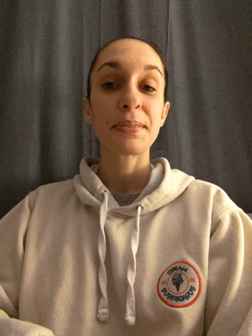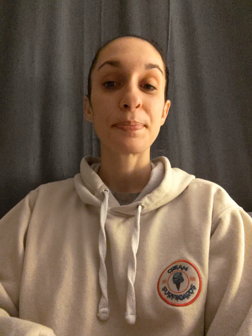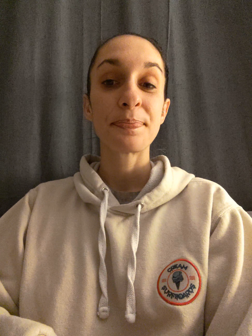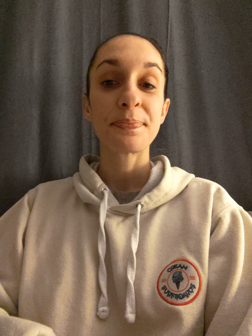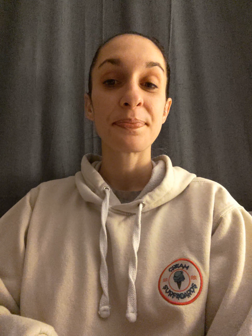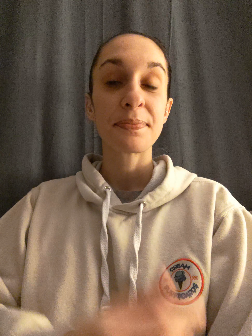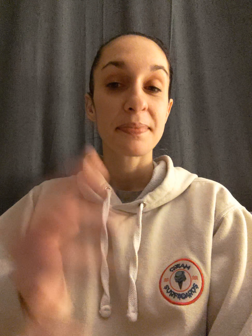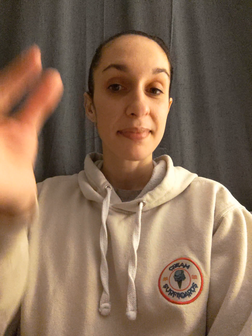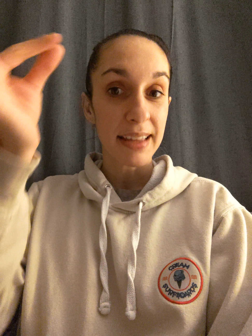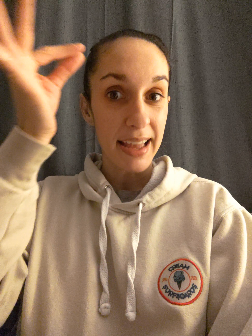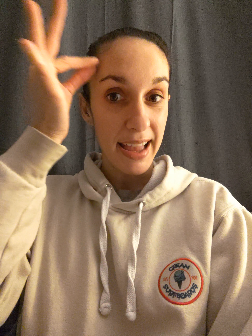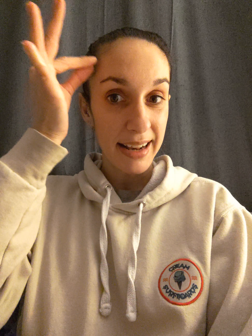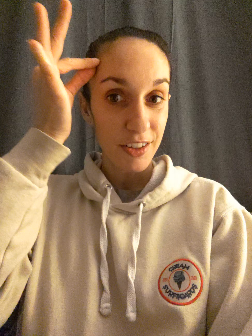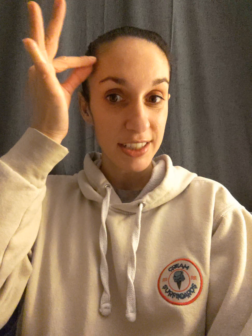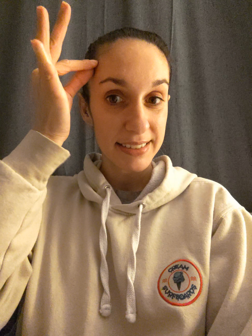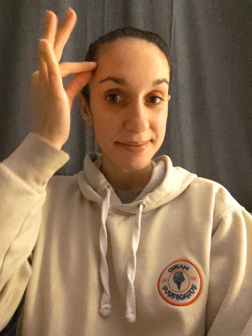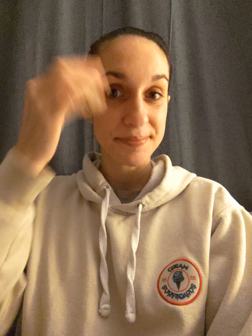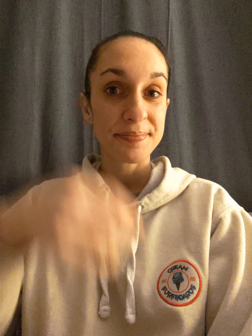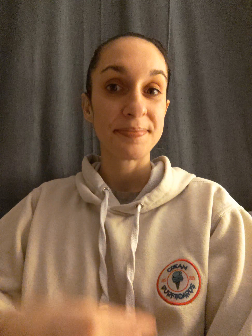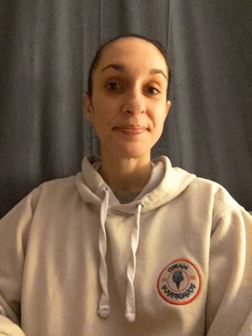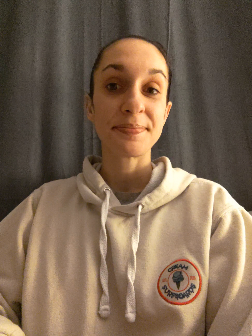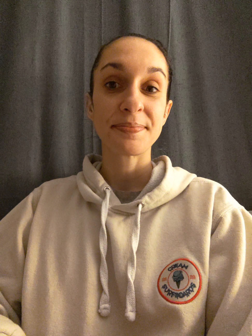hair